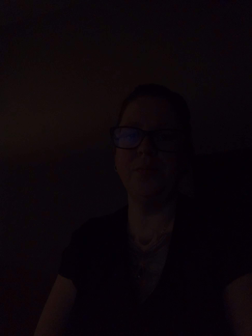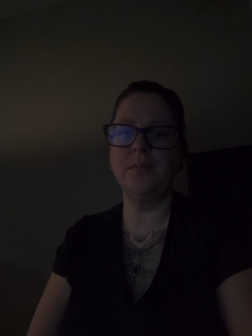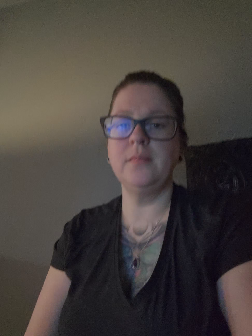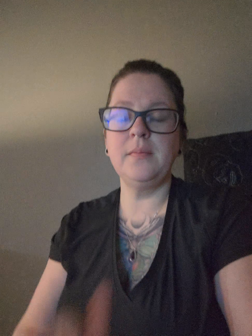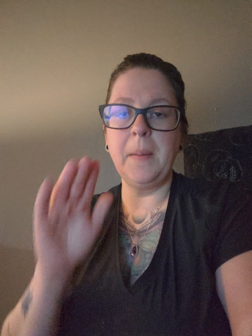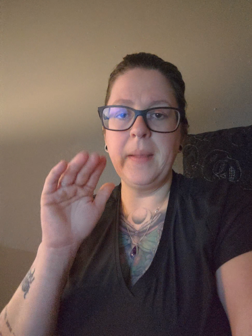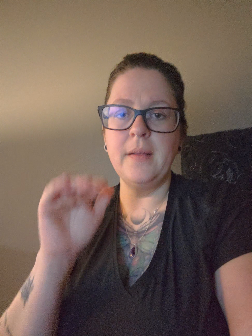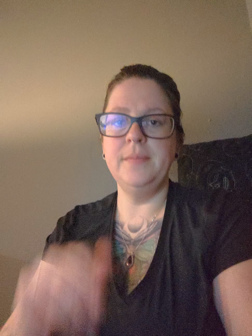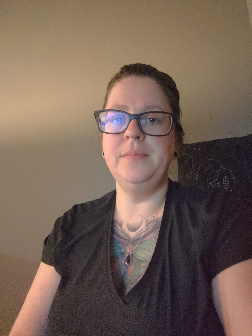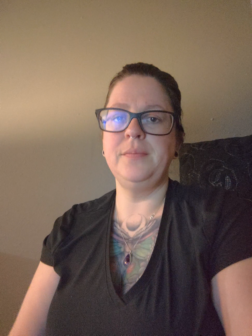bye